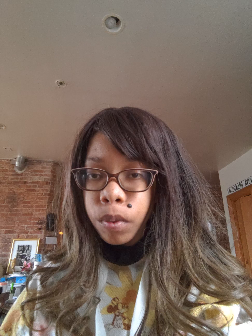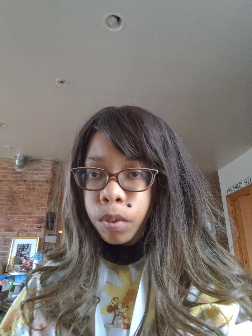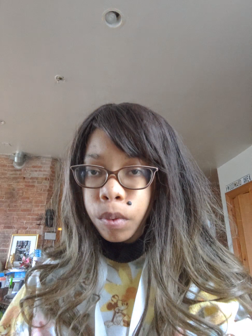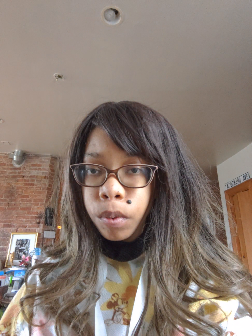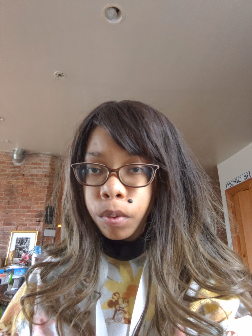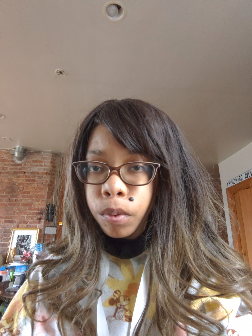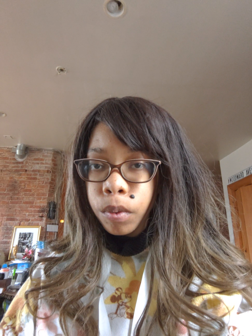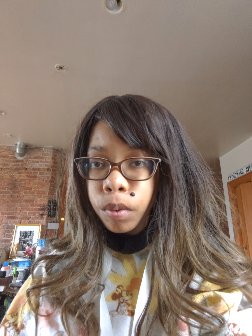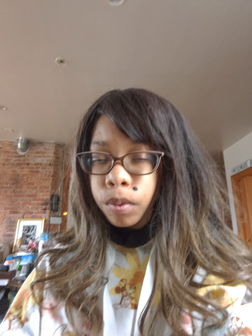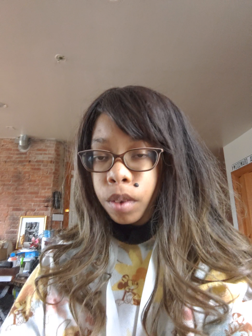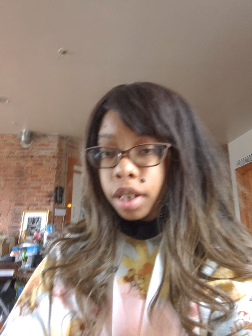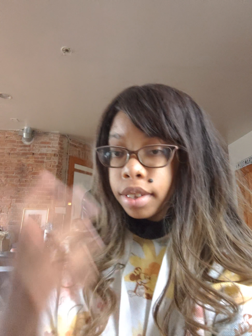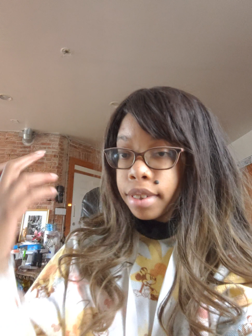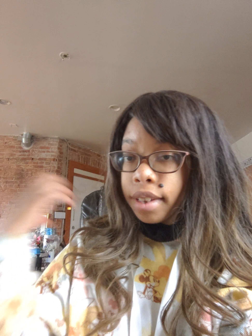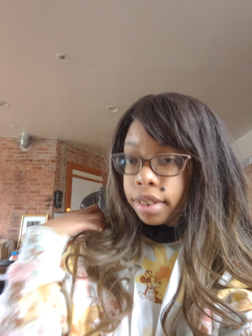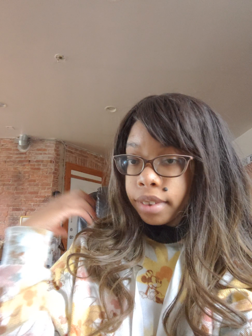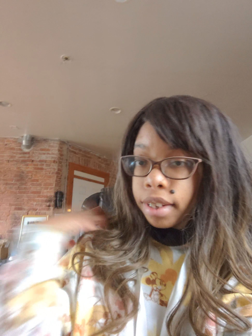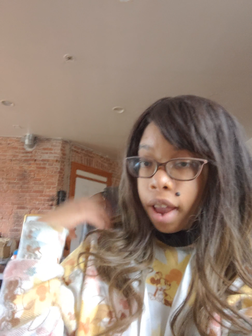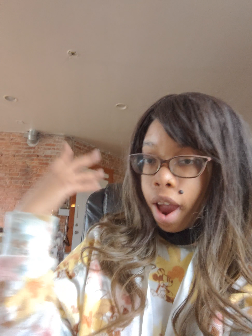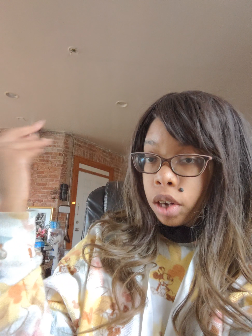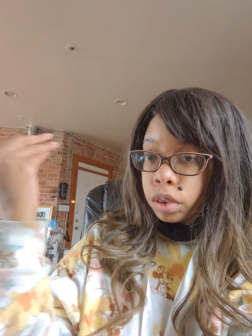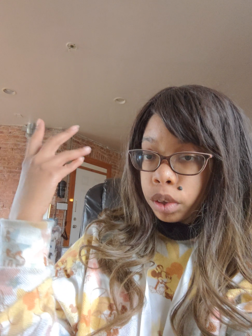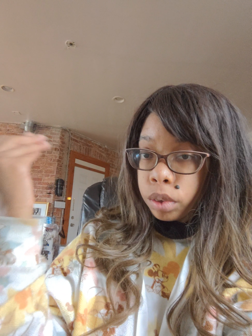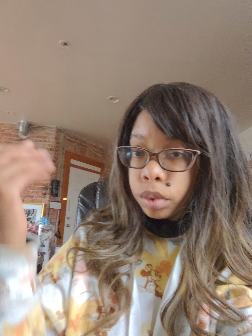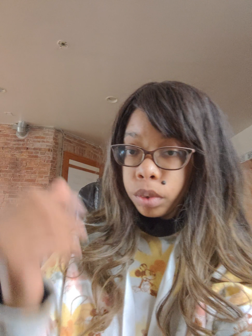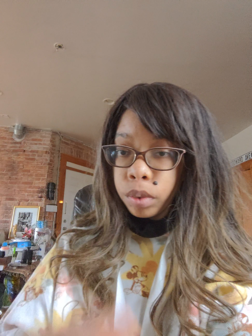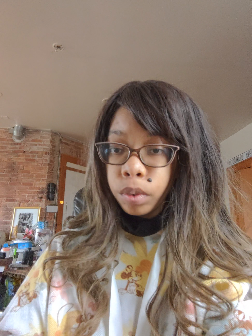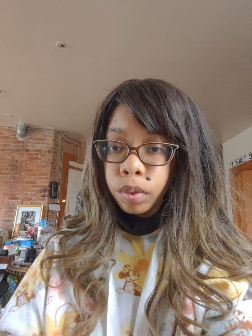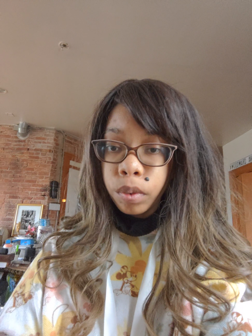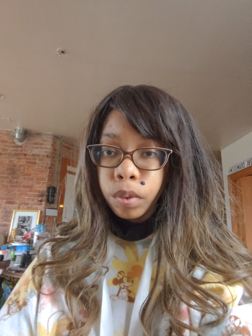outside